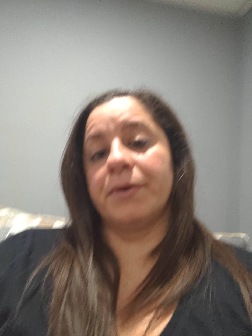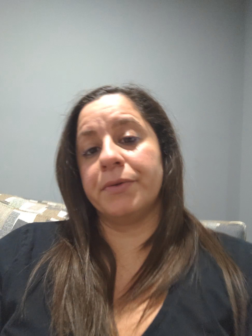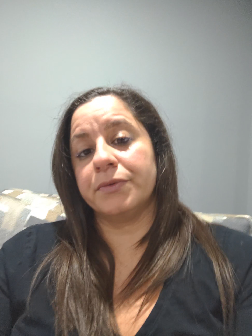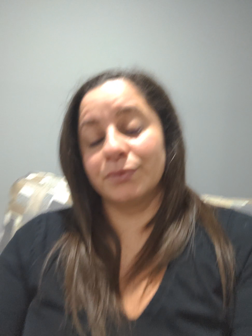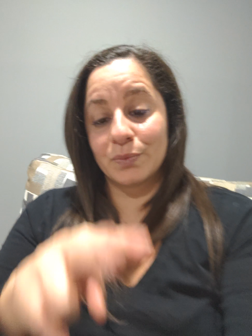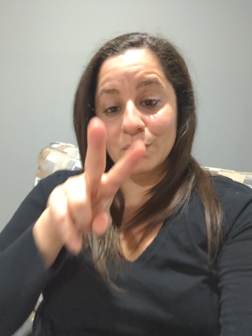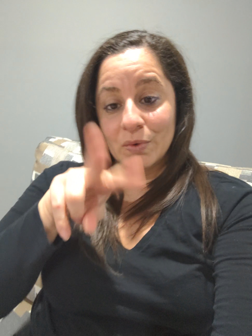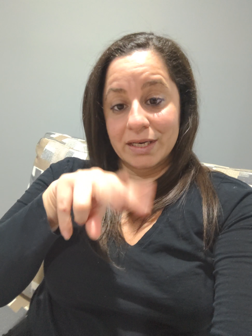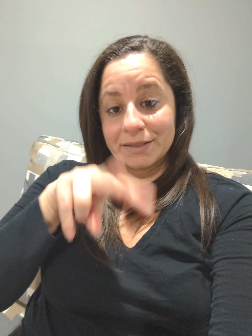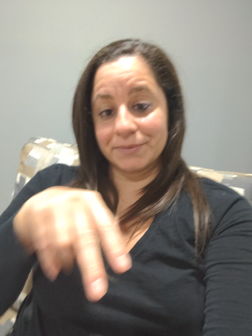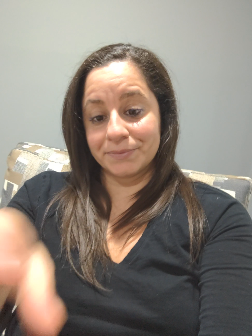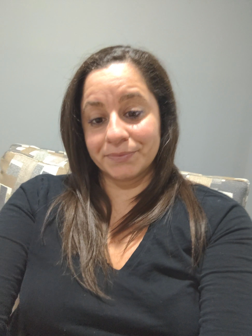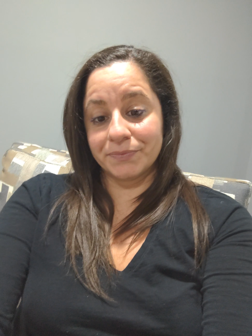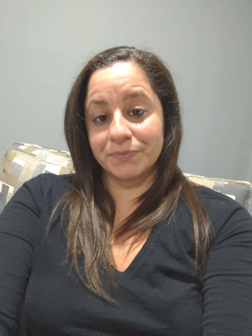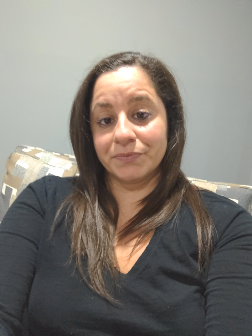read